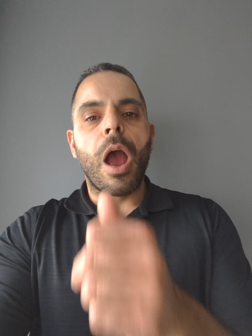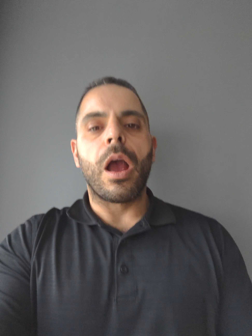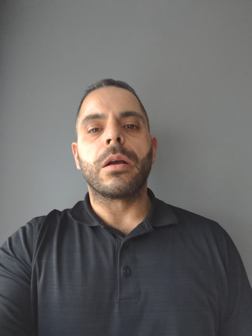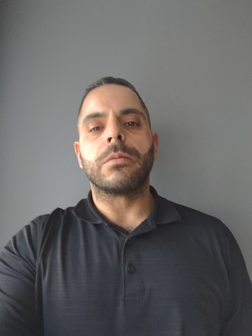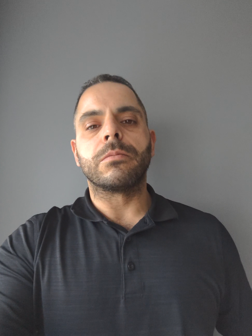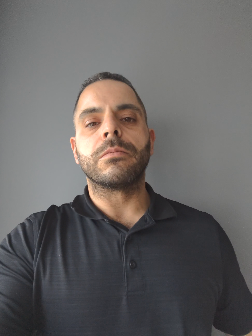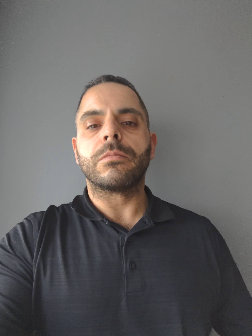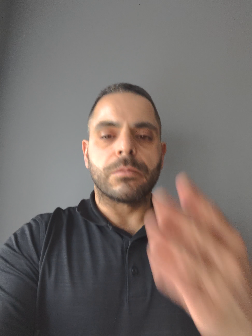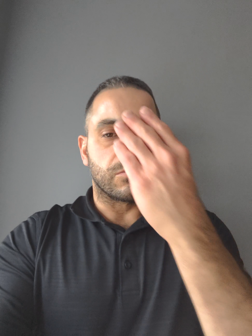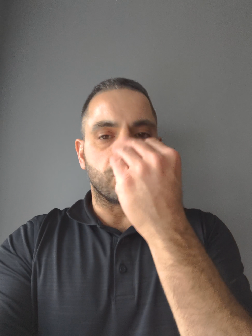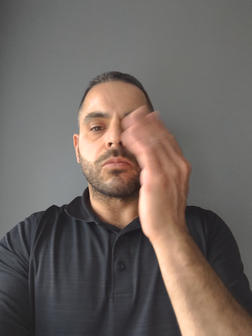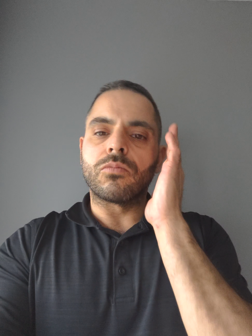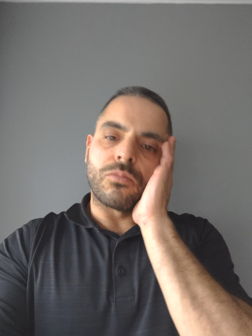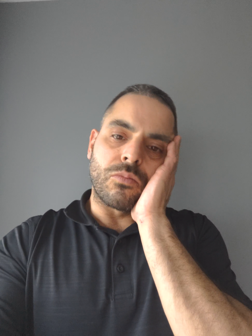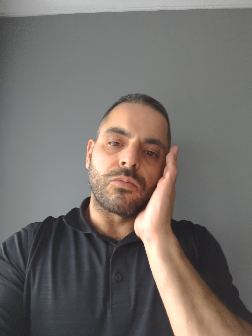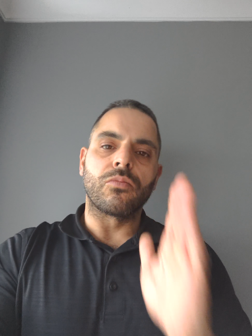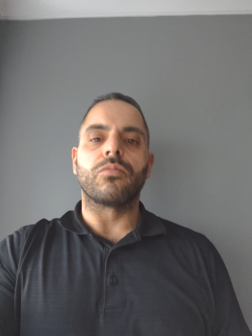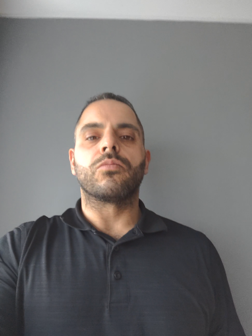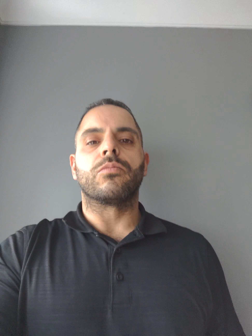nap